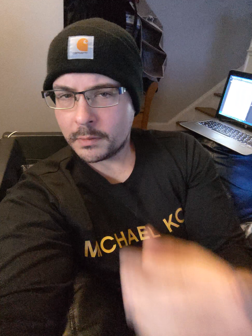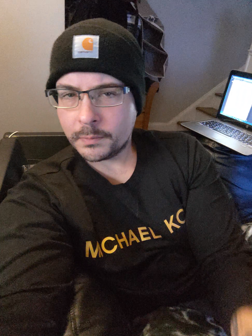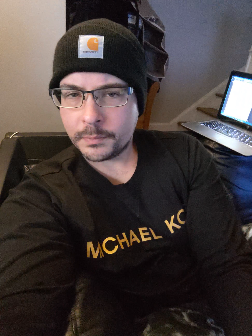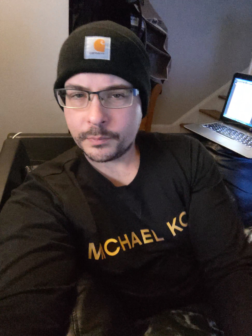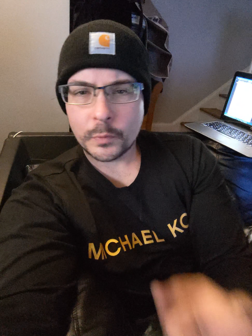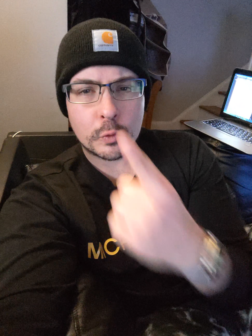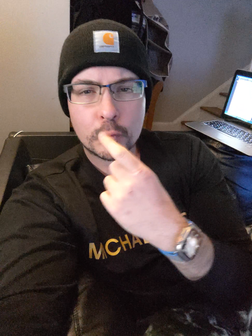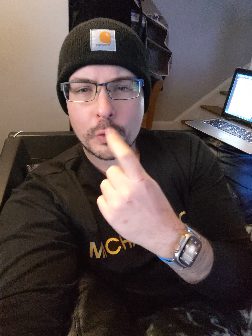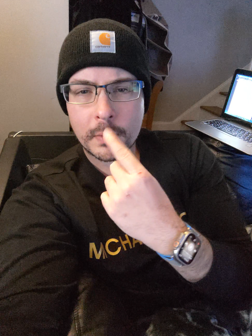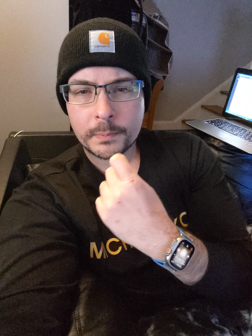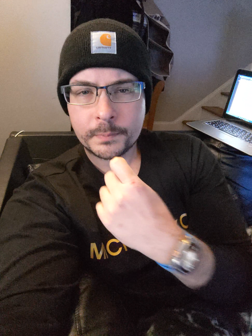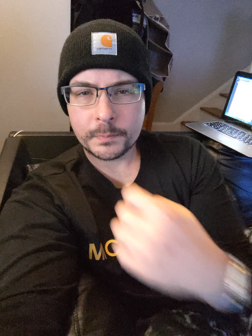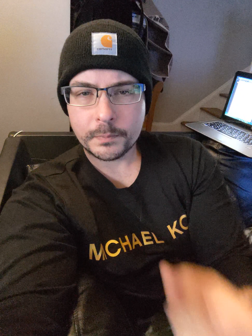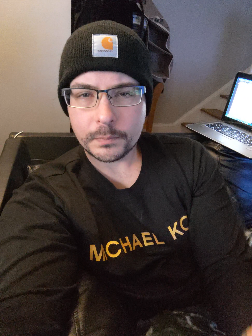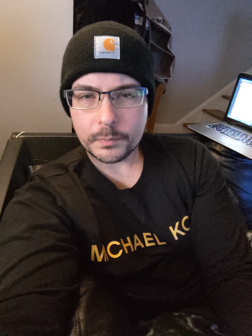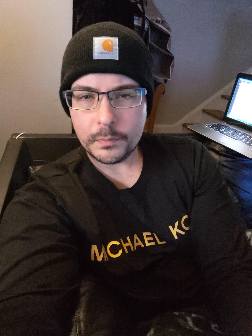red